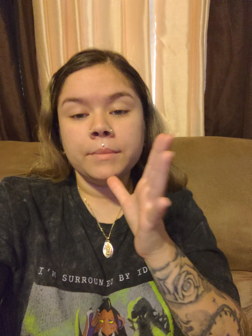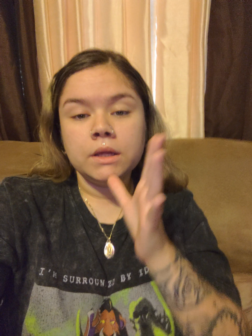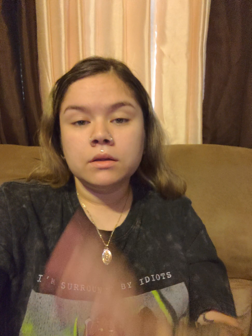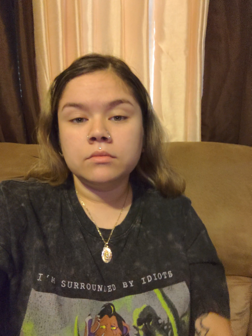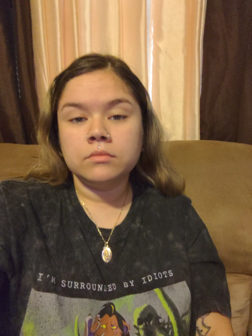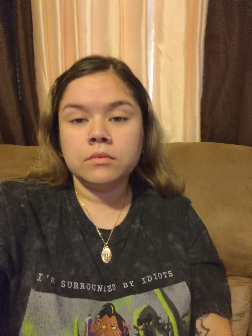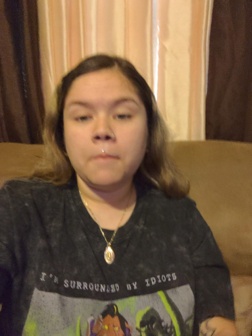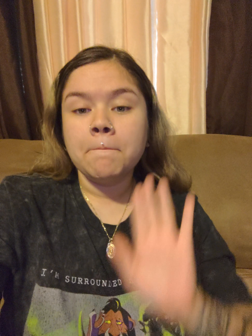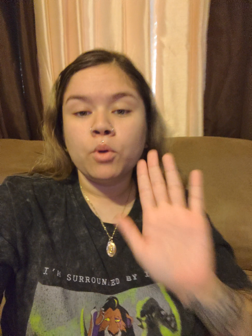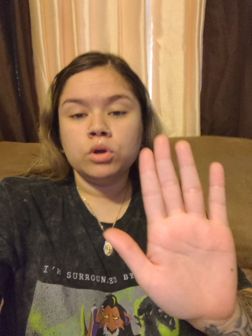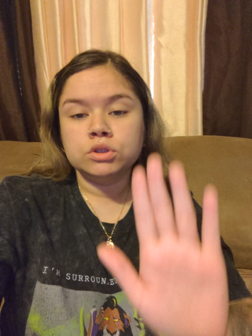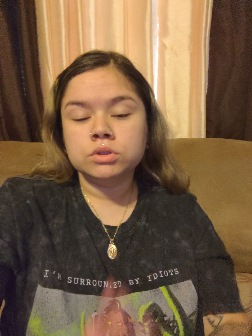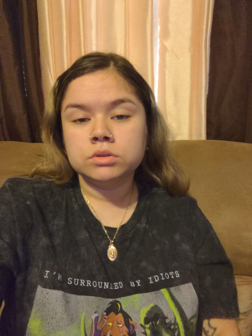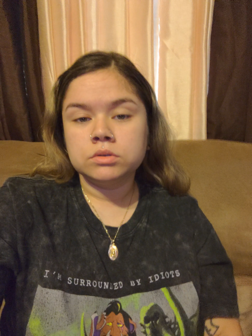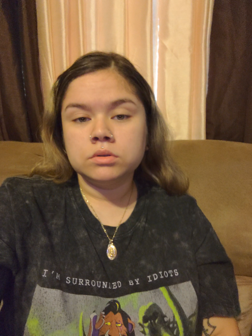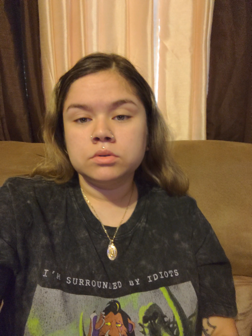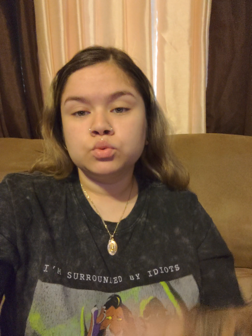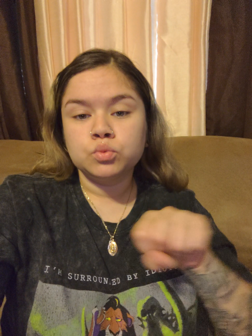push